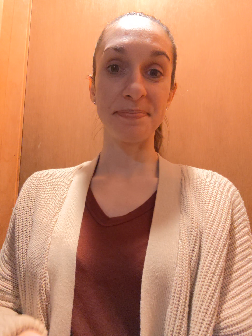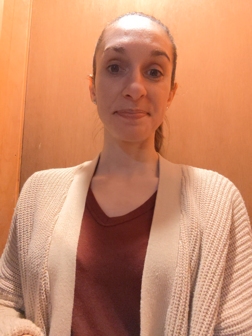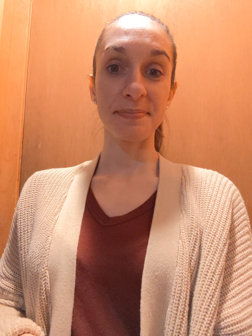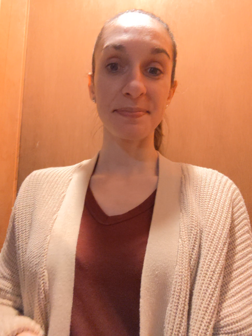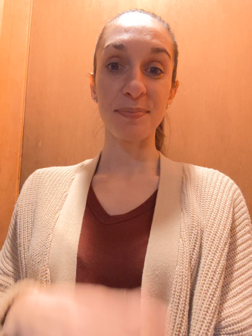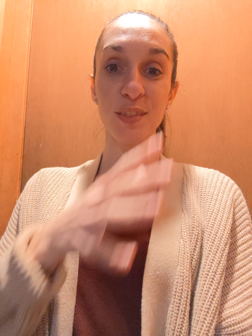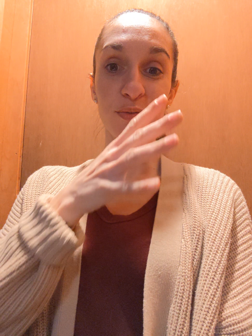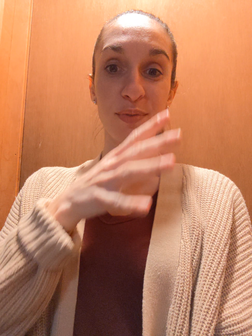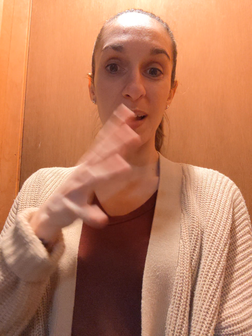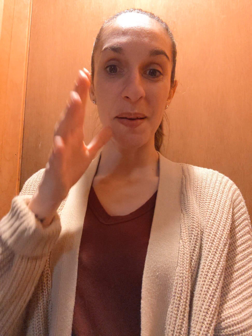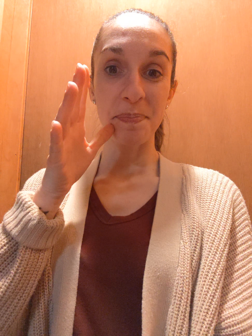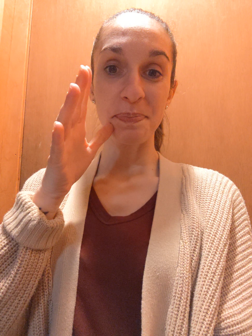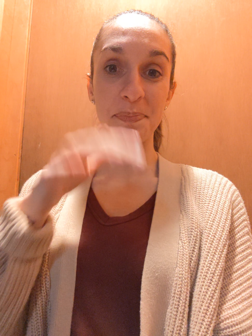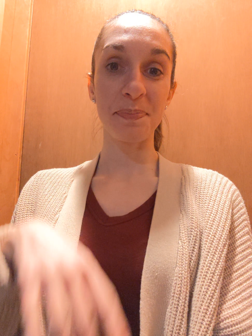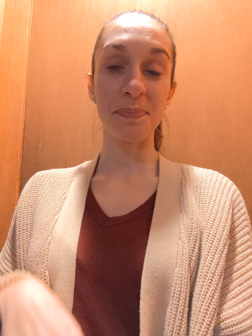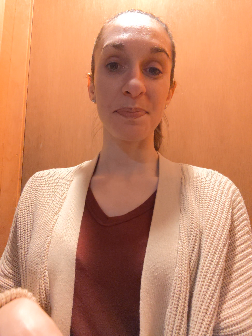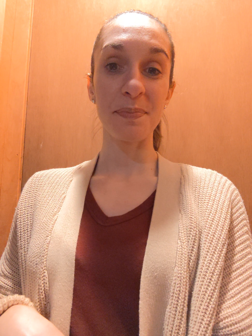farm